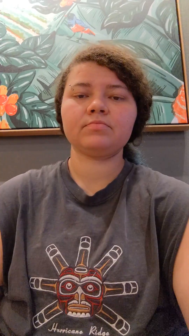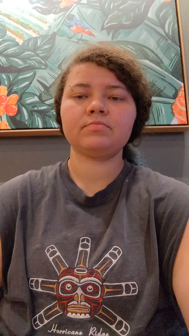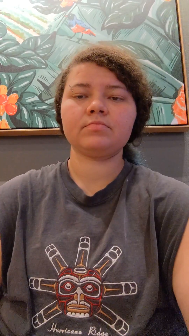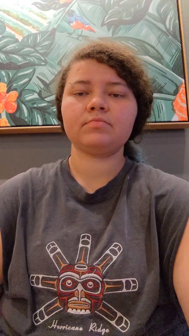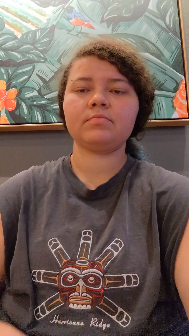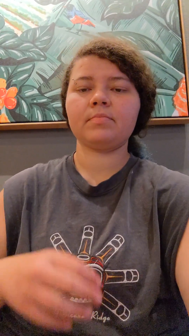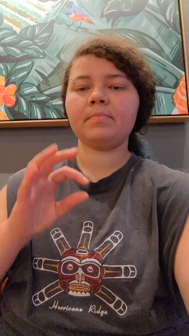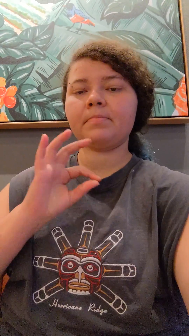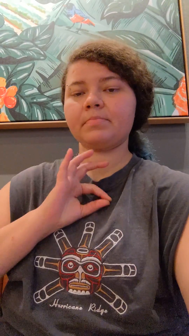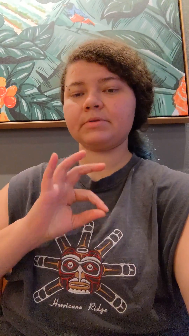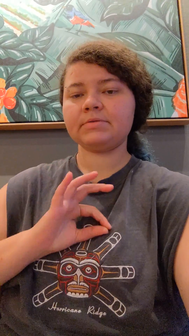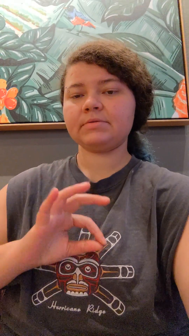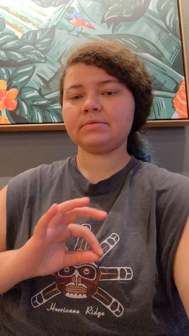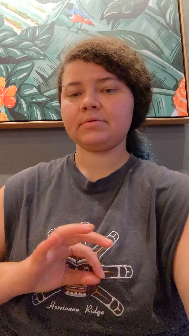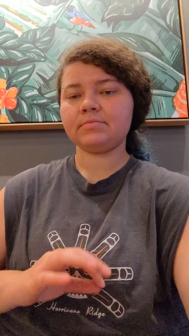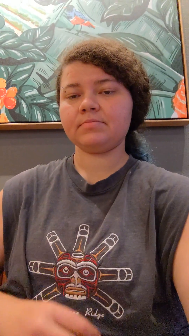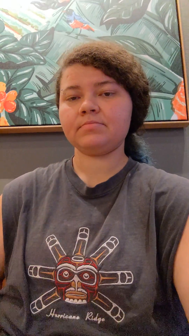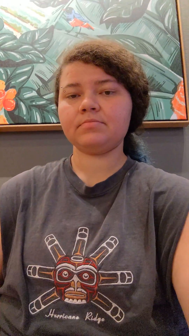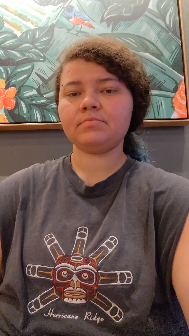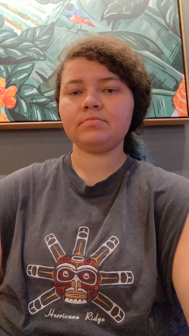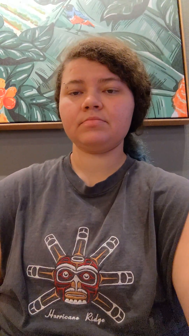button